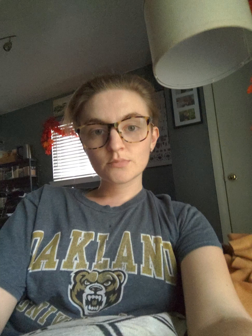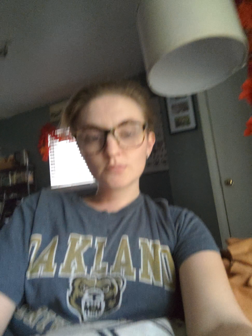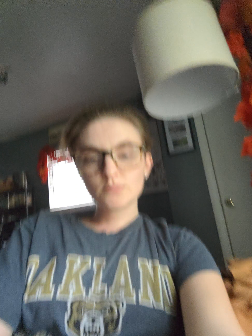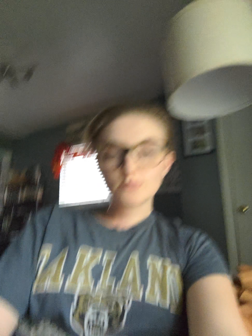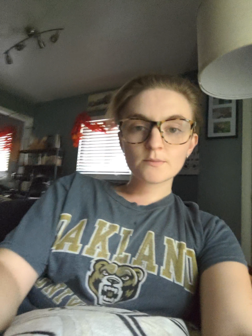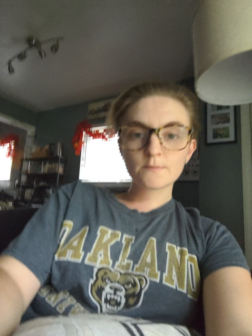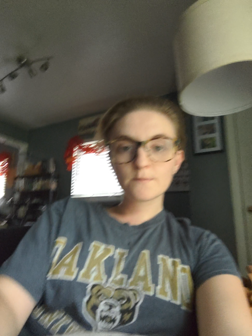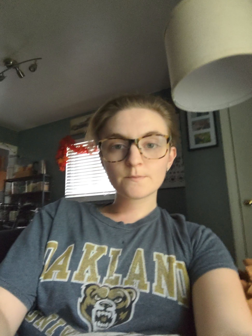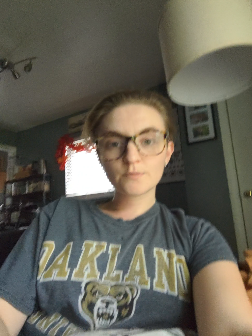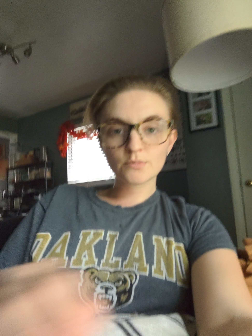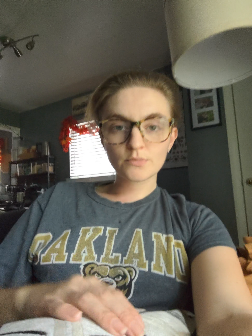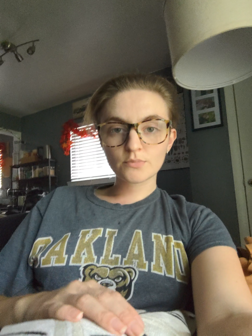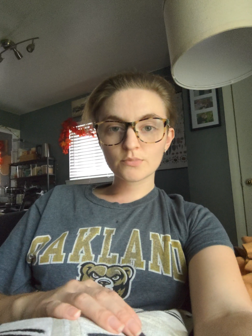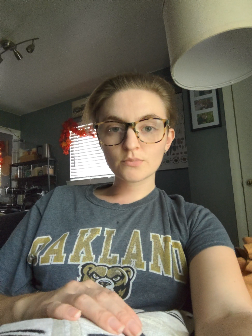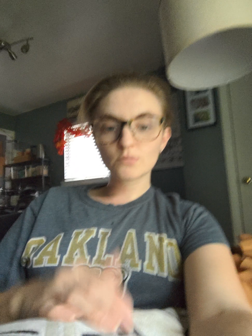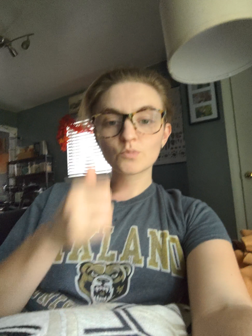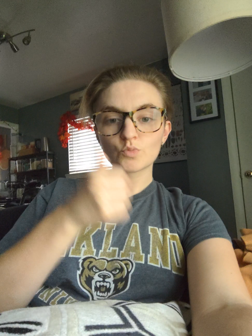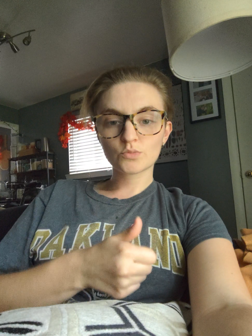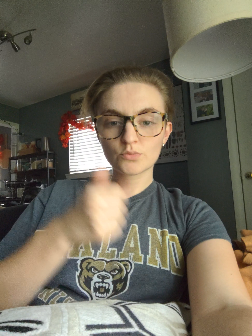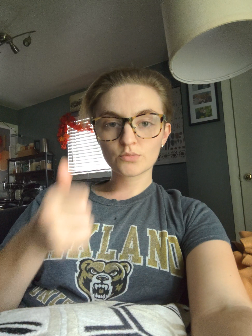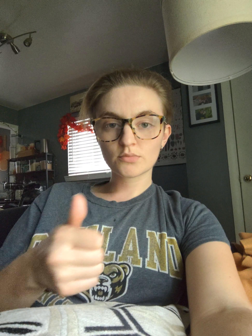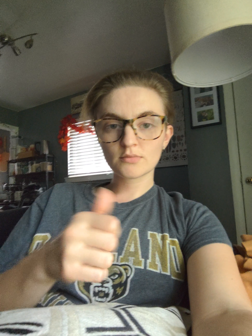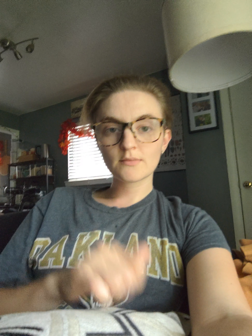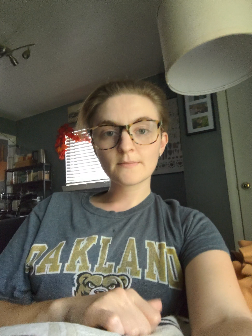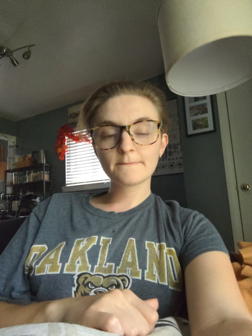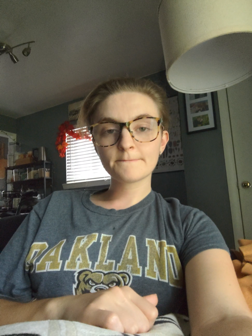each